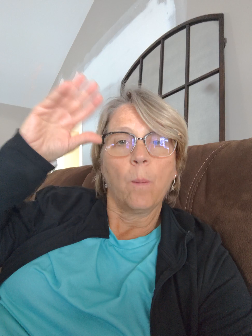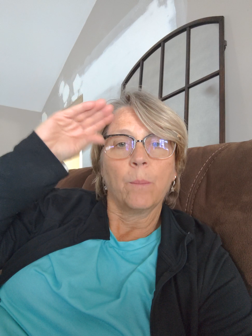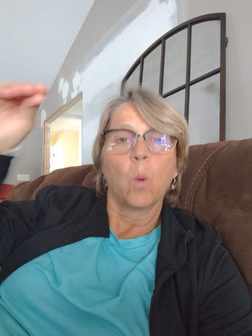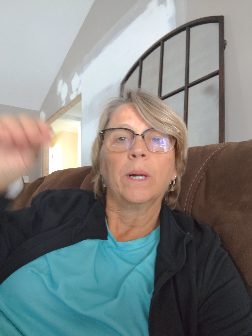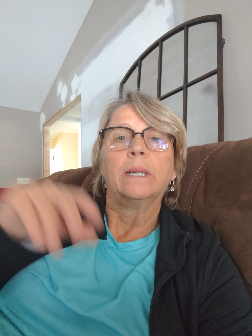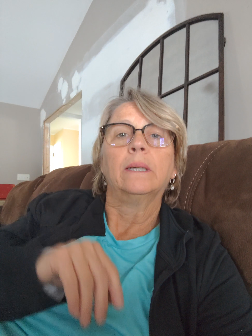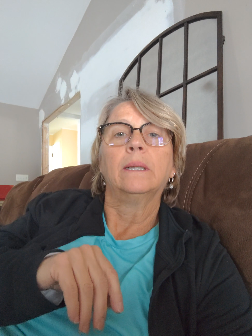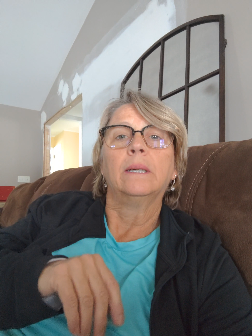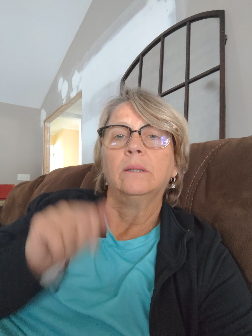cowboy